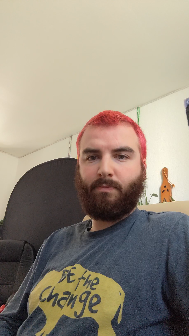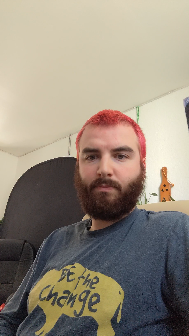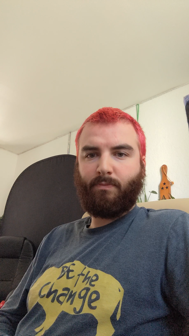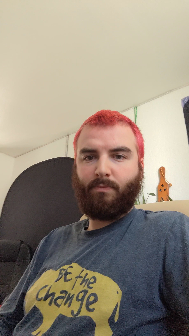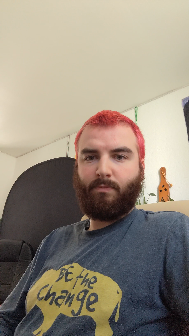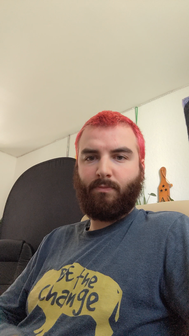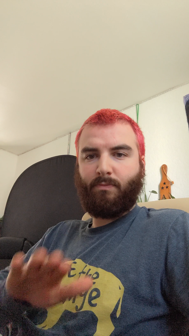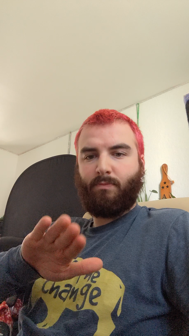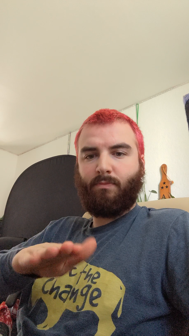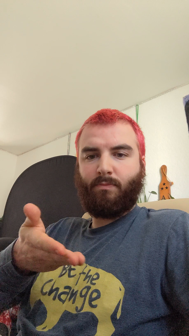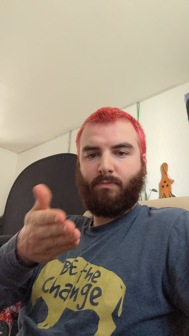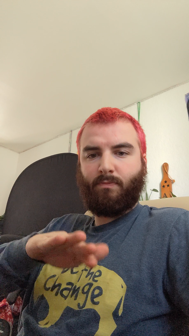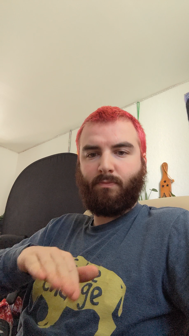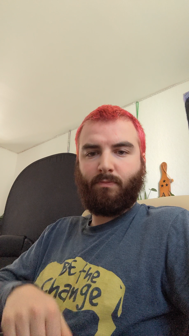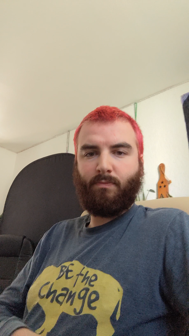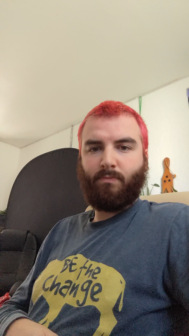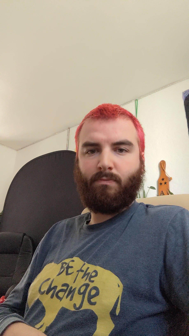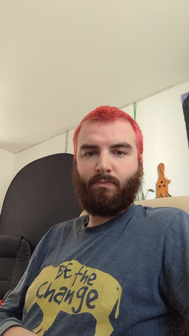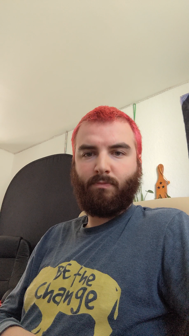kitchen